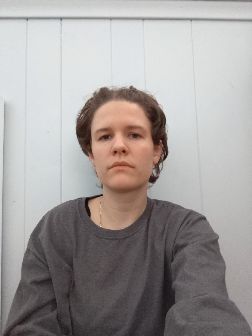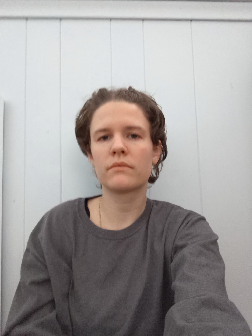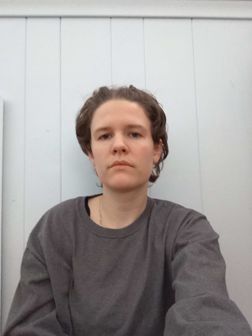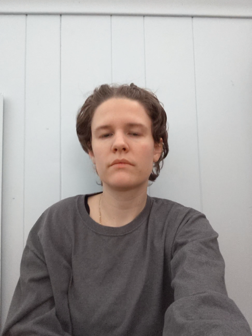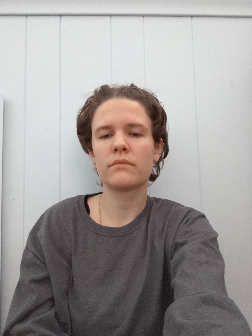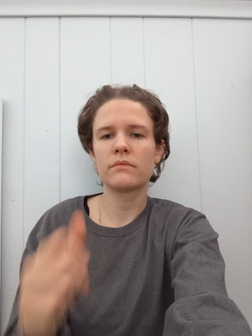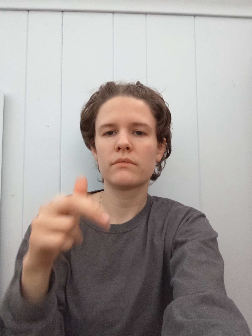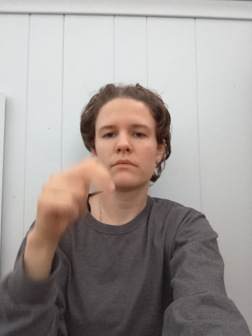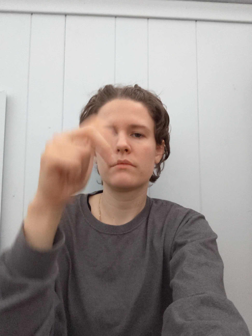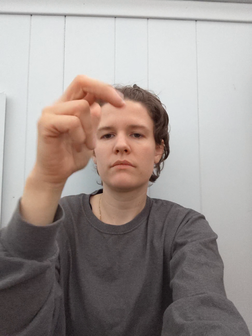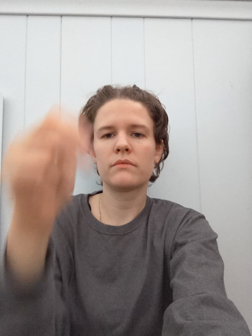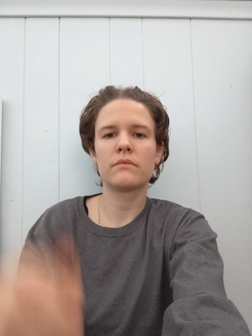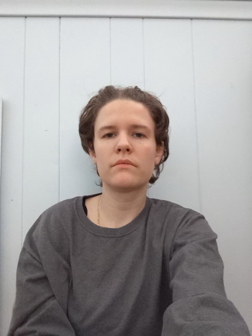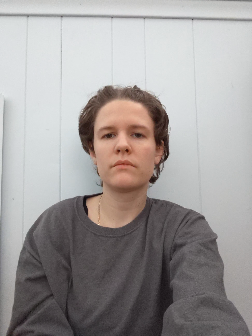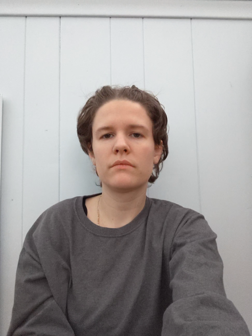stairs